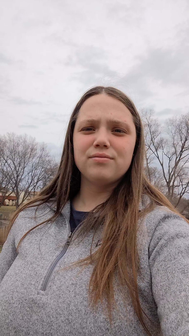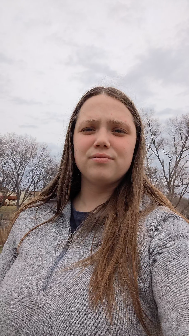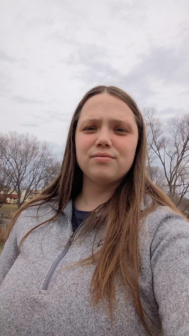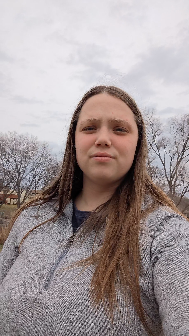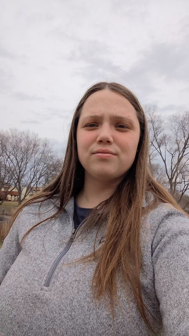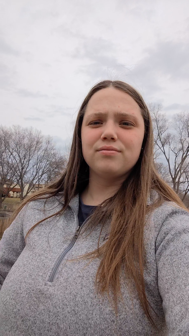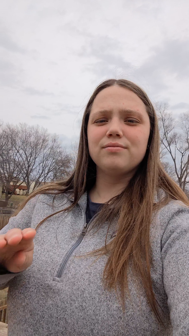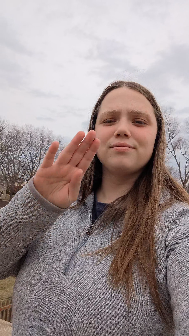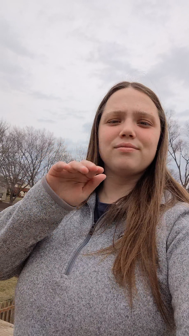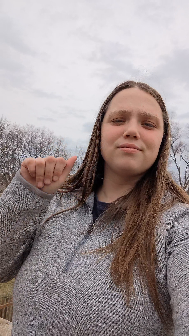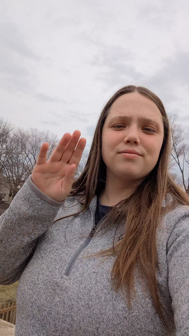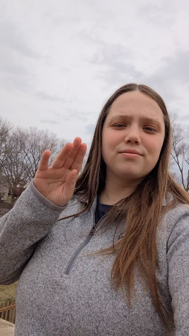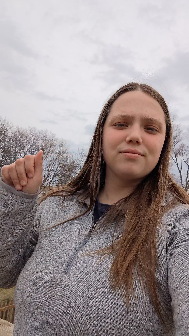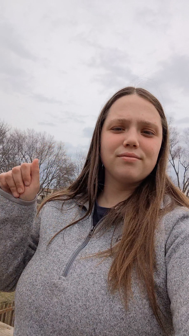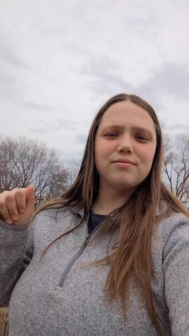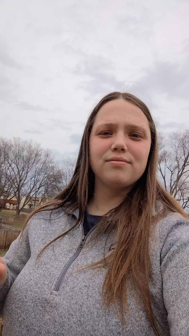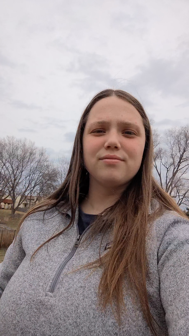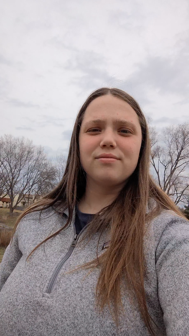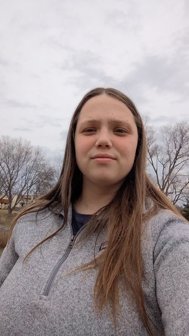baa baa